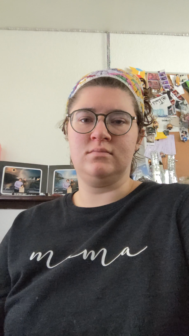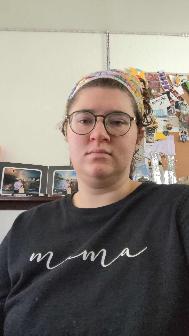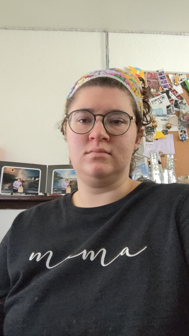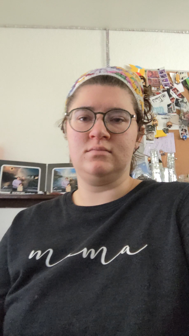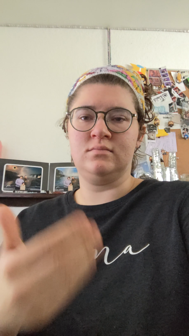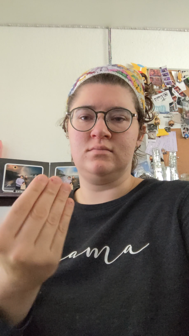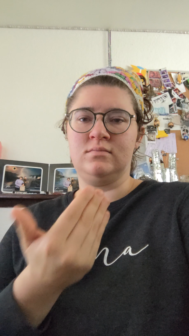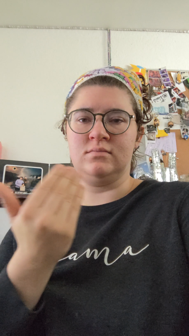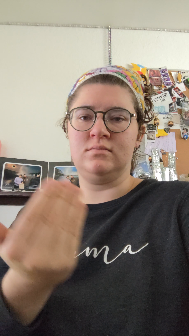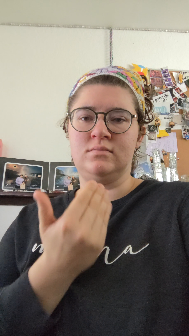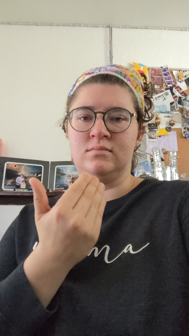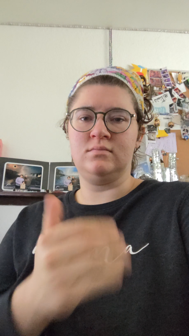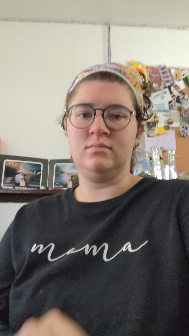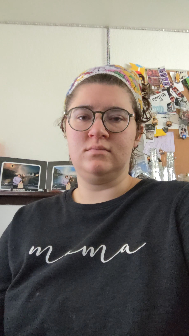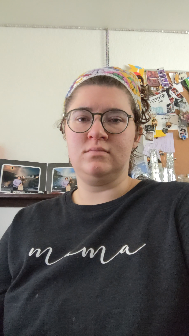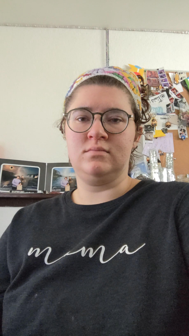new